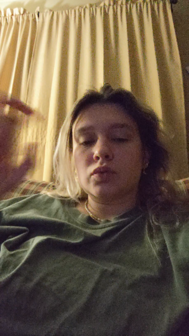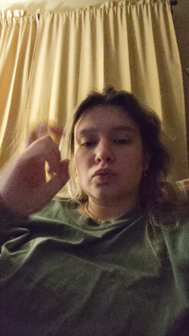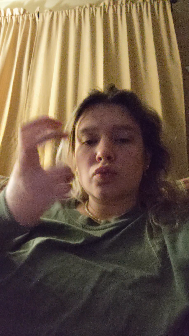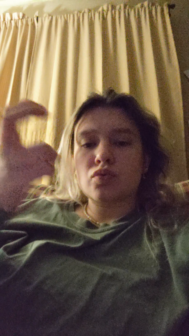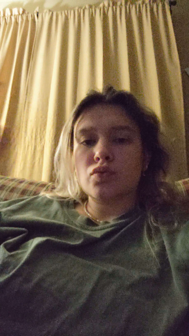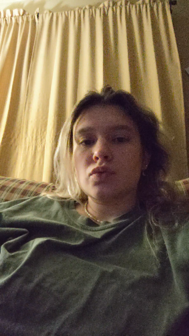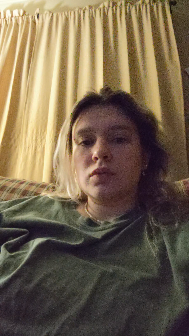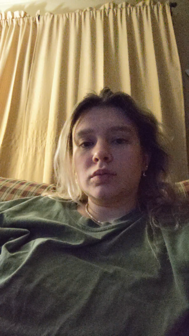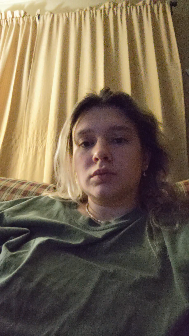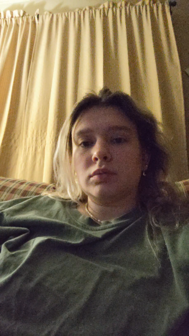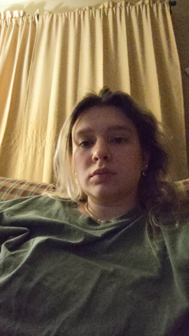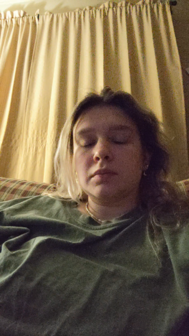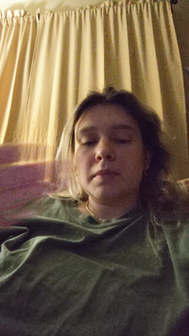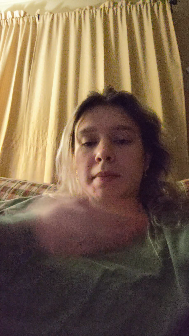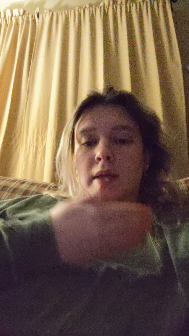baby